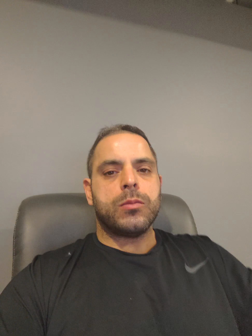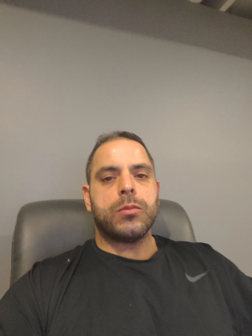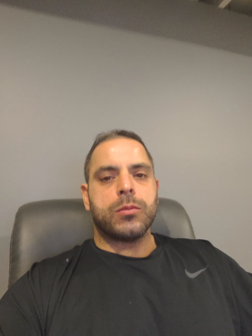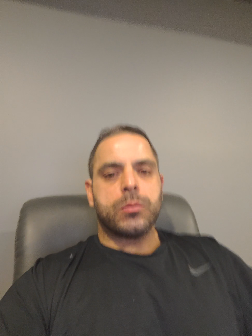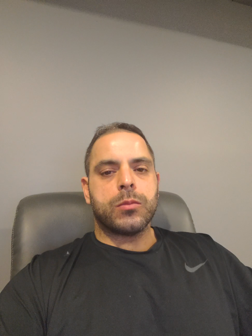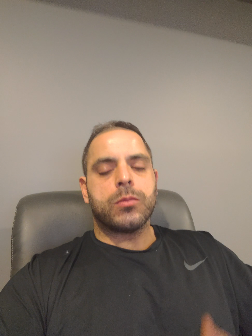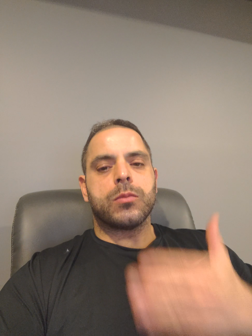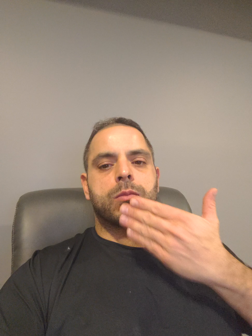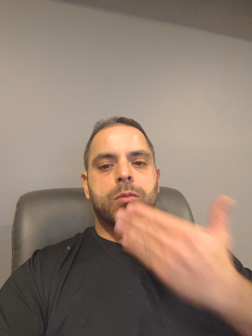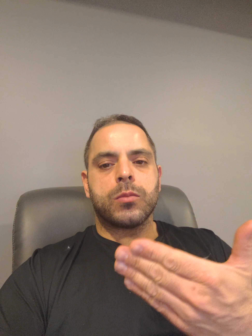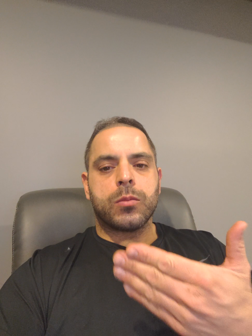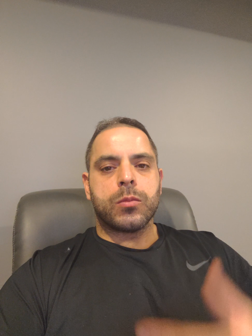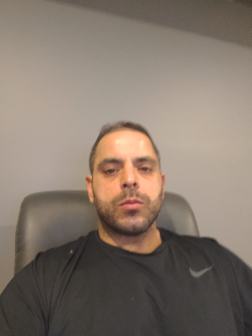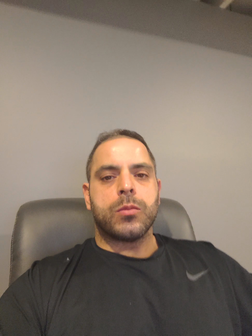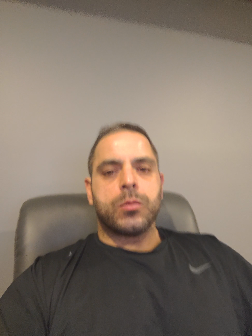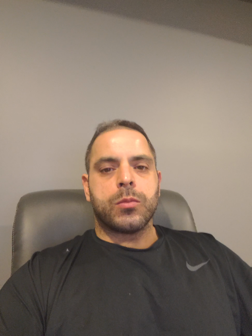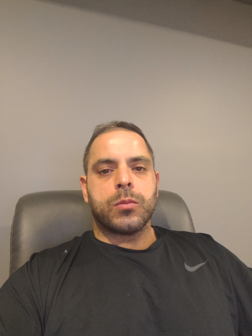thank you